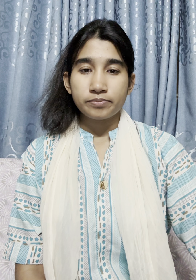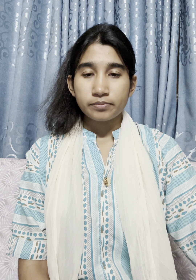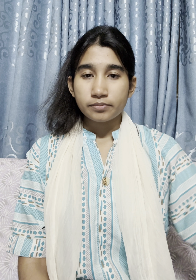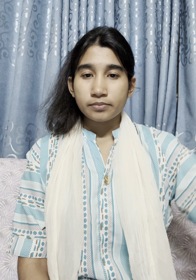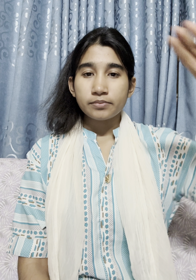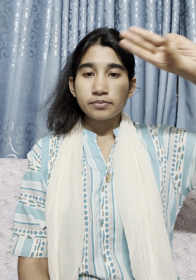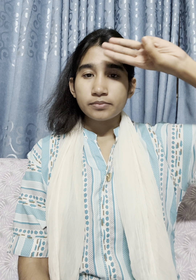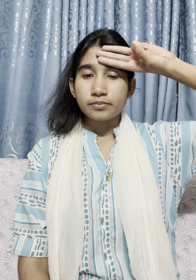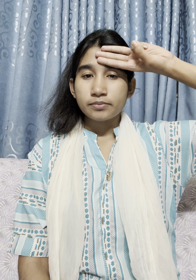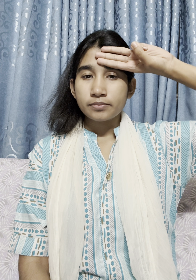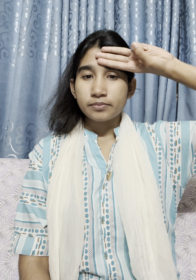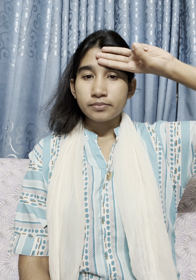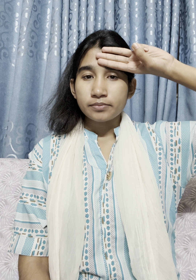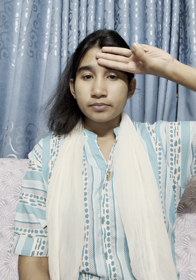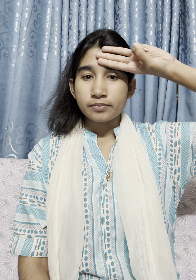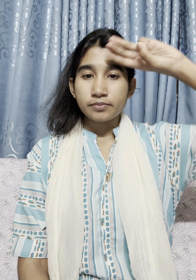স্কাউট